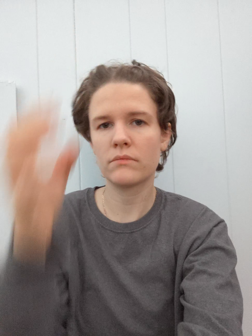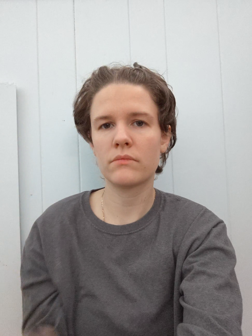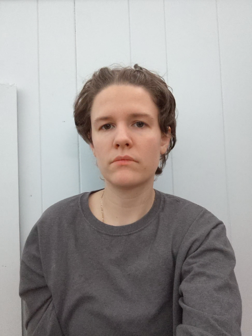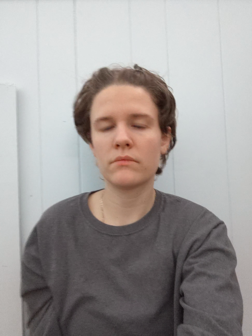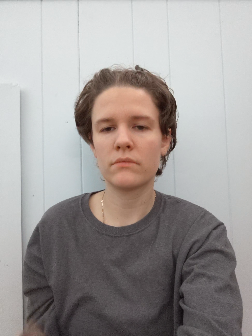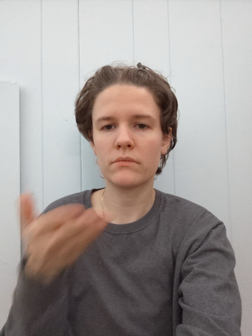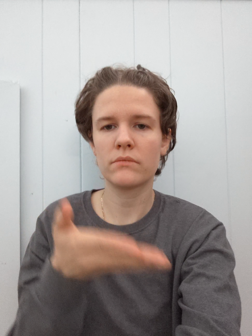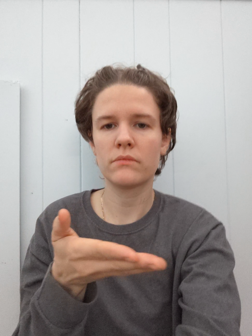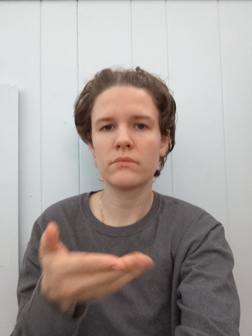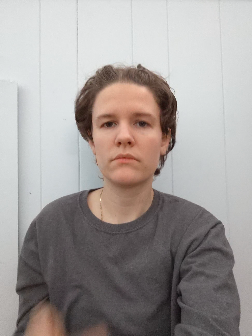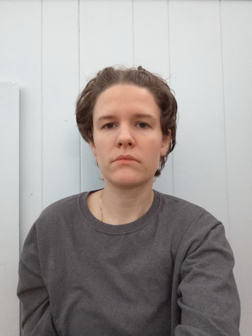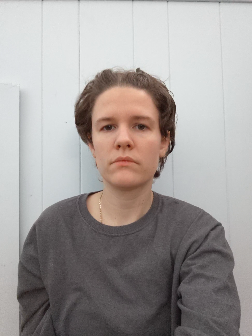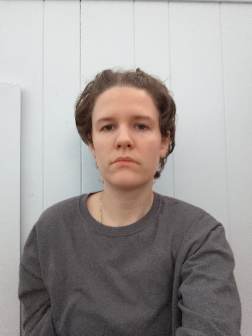there